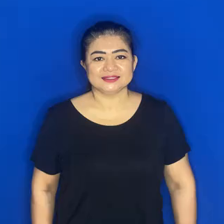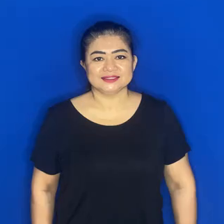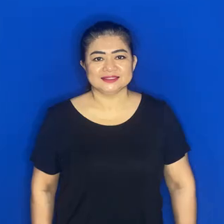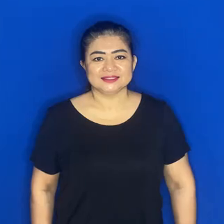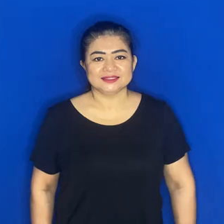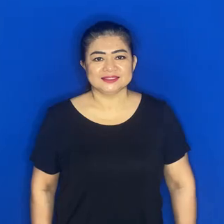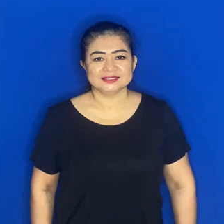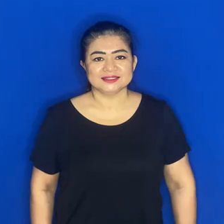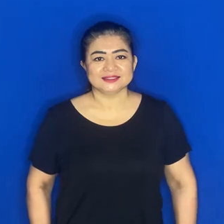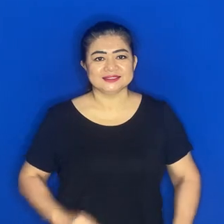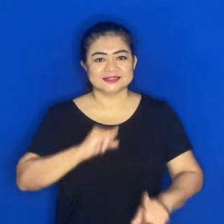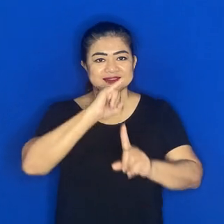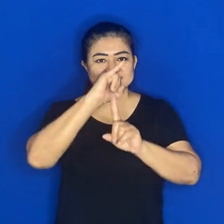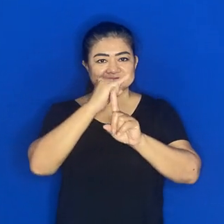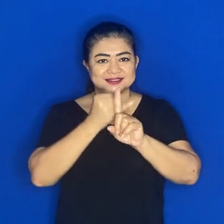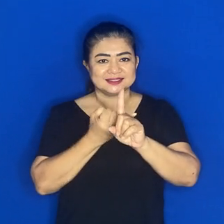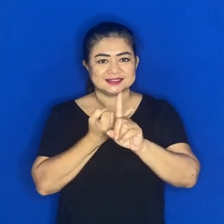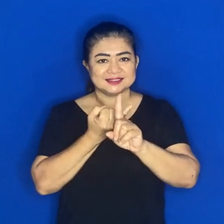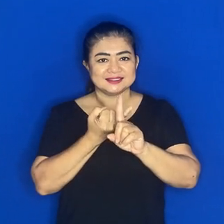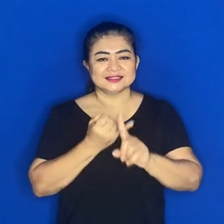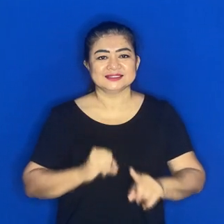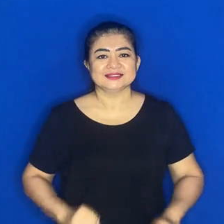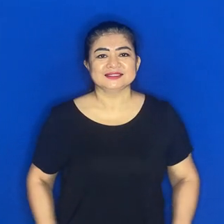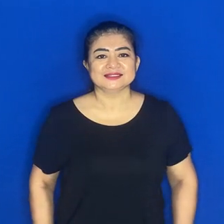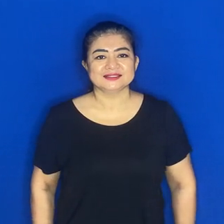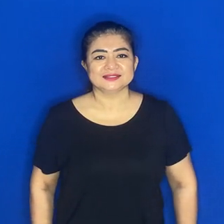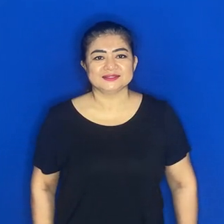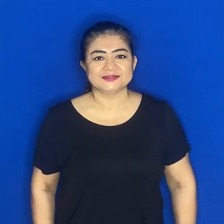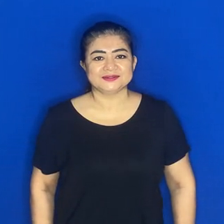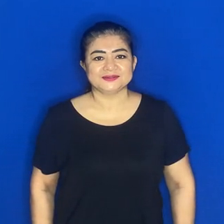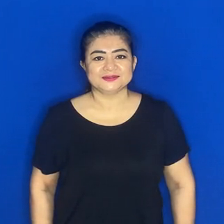january